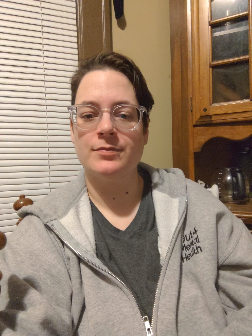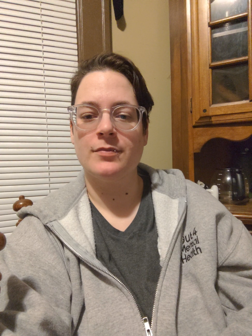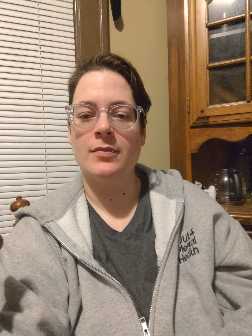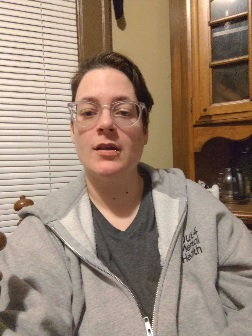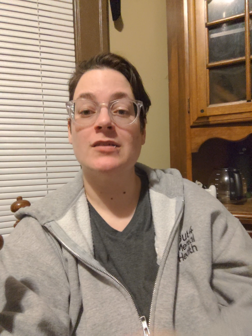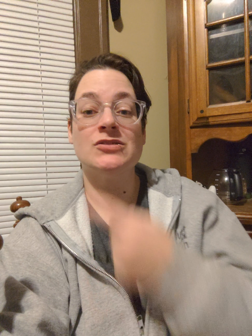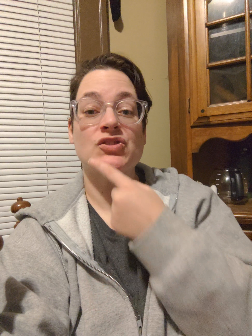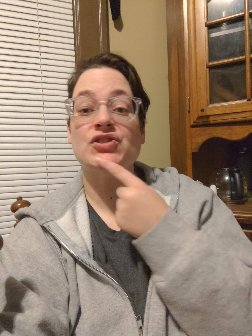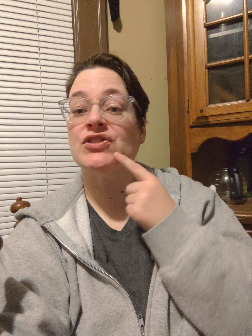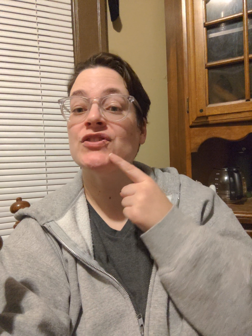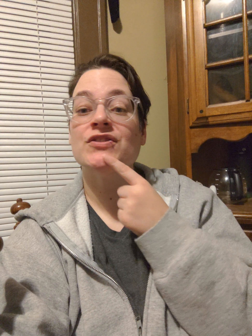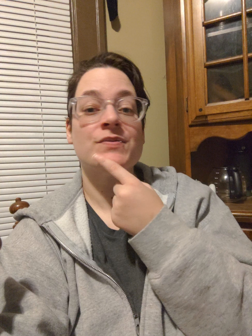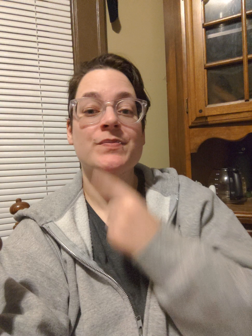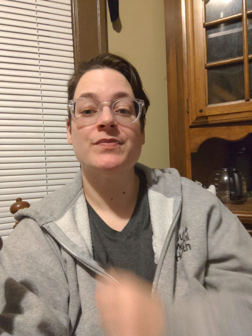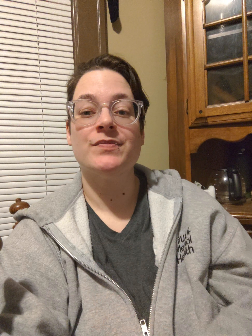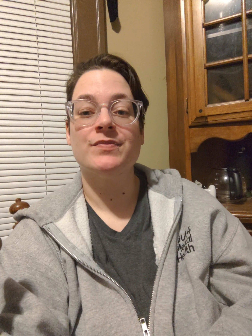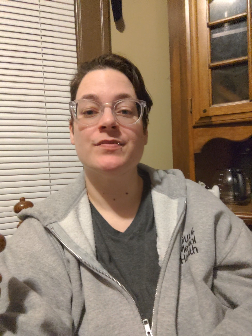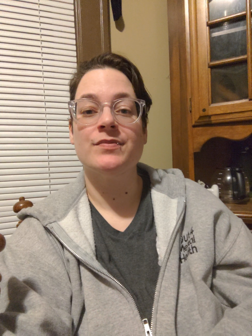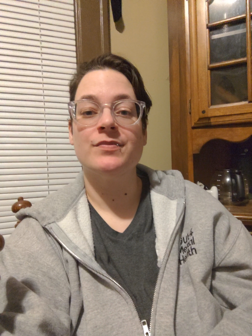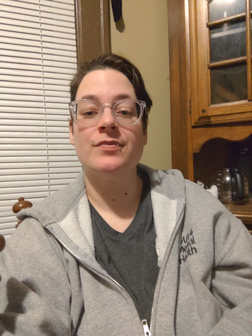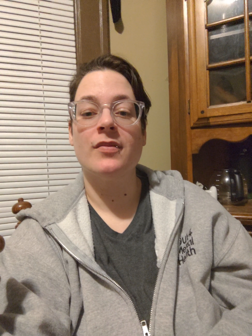chin